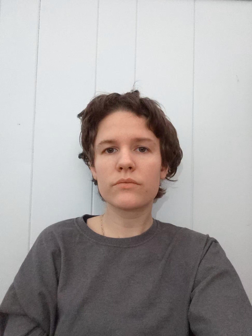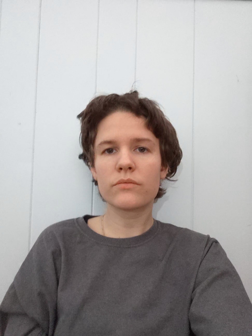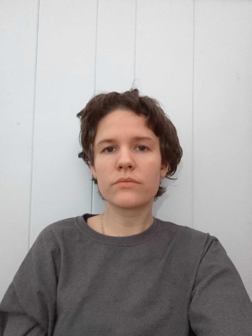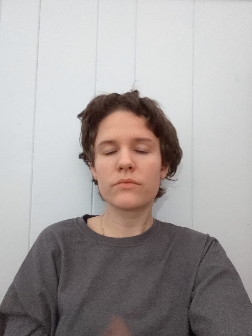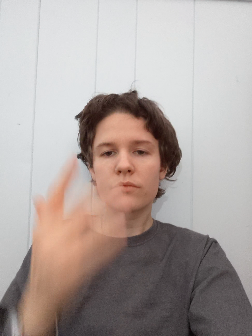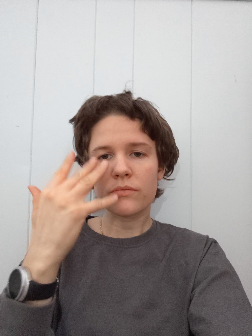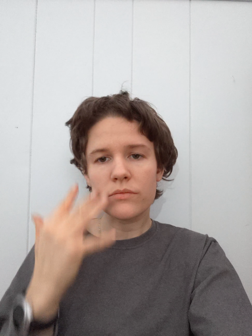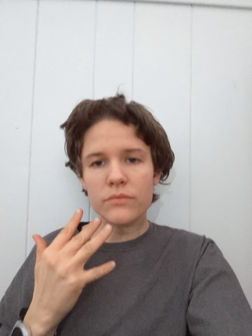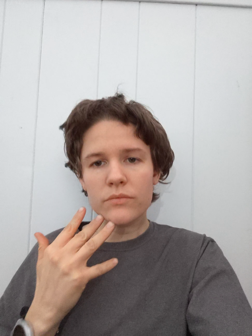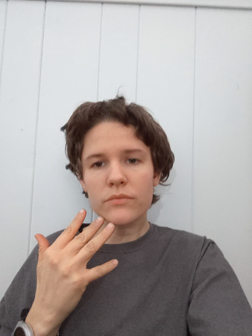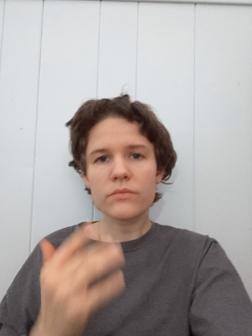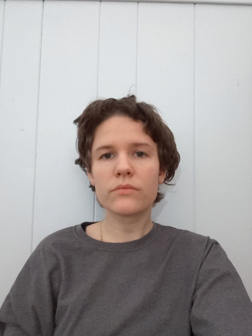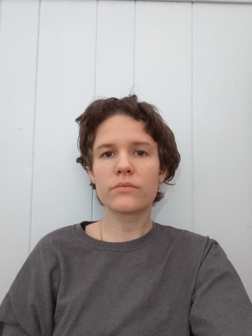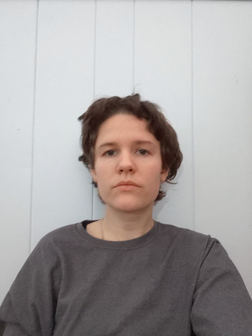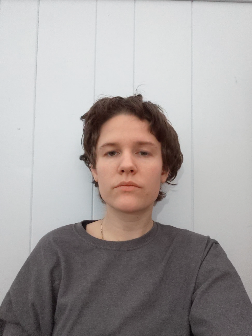sad